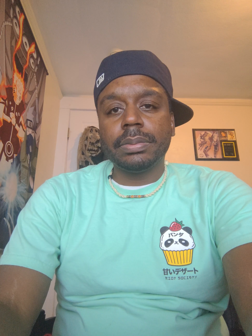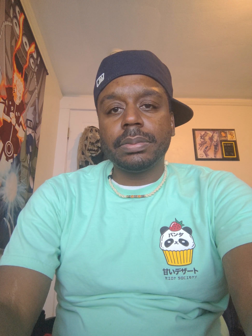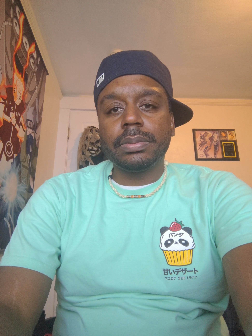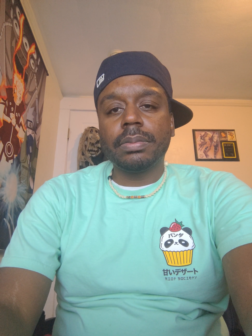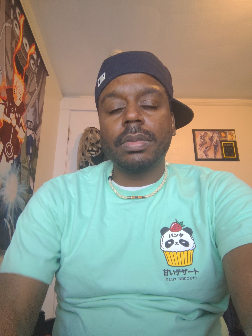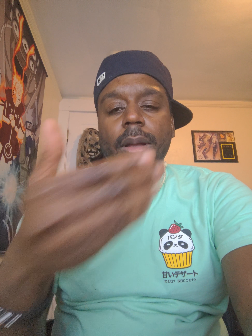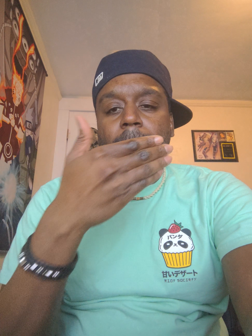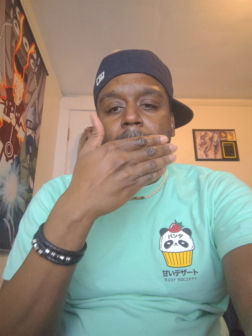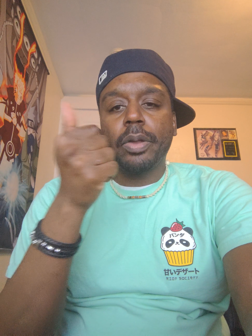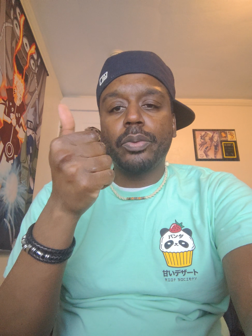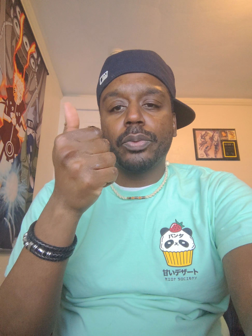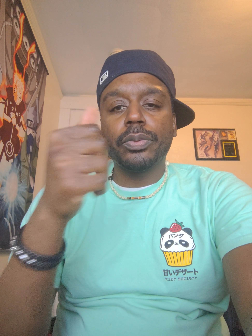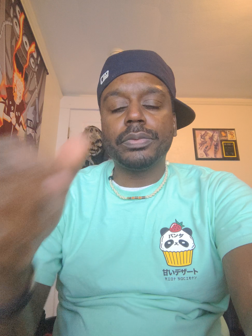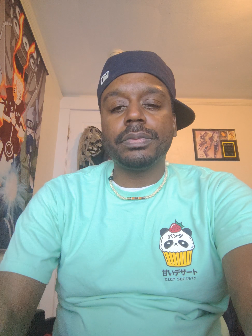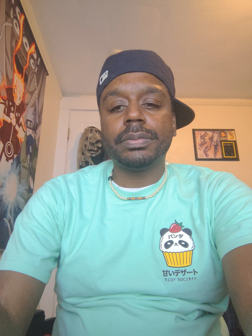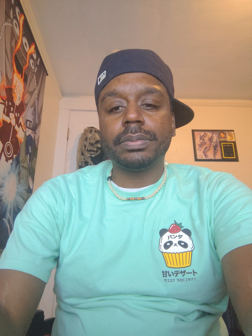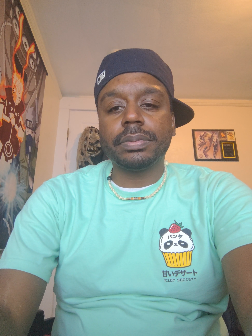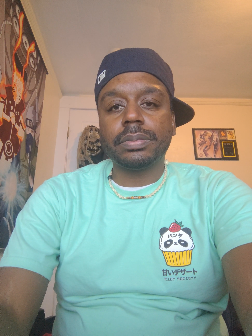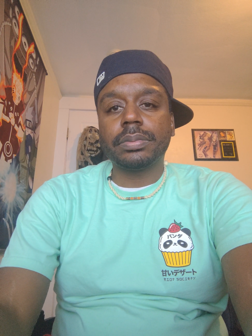better